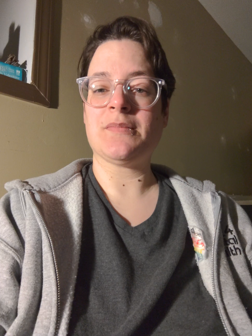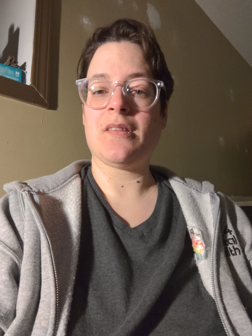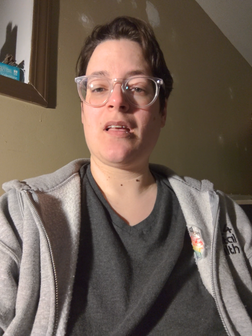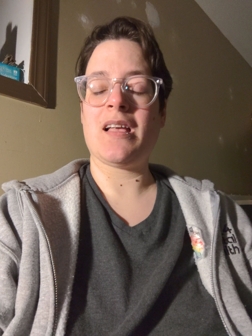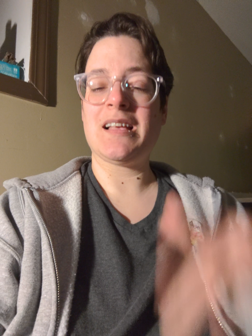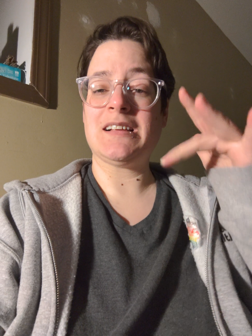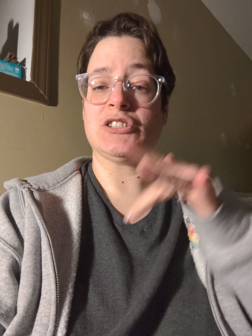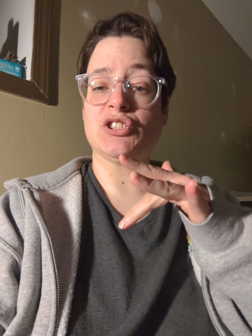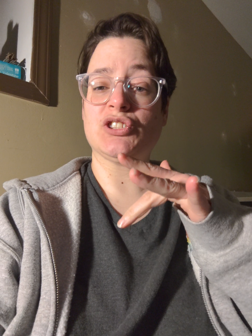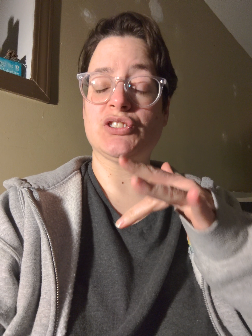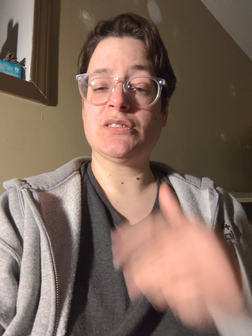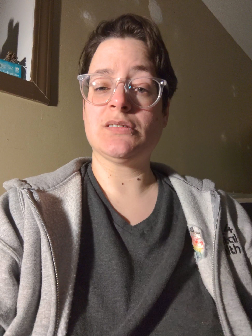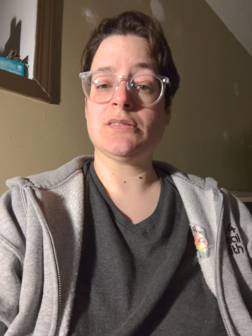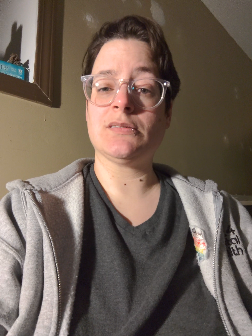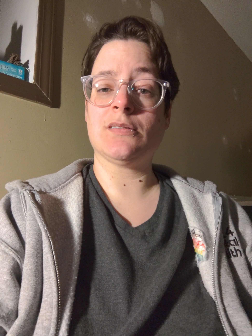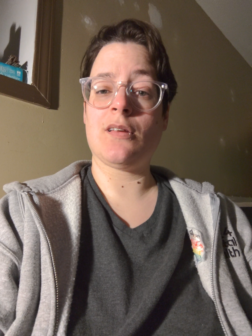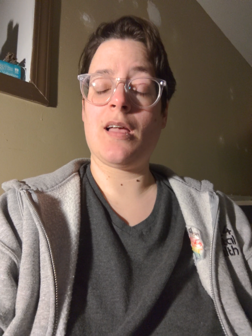touch